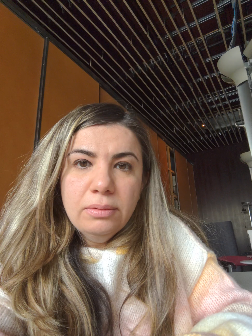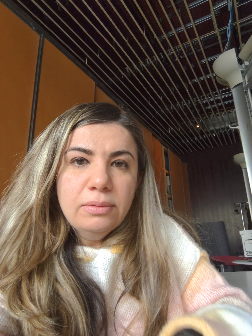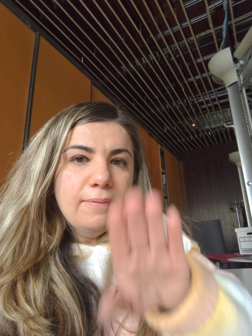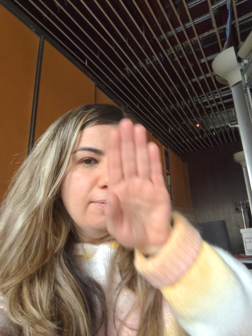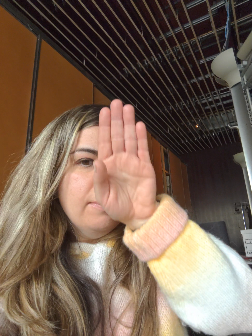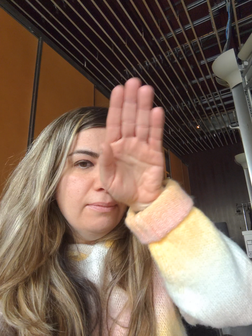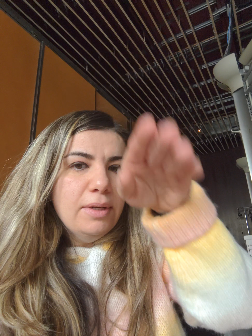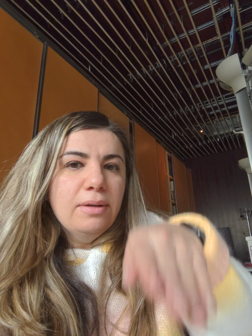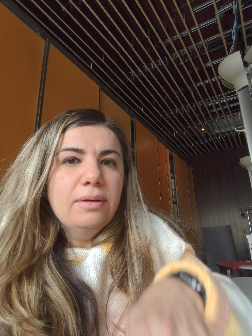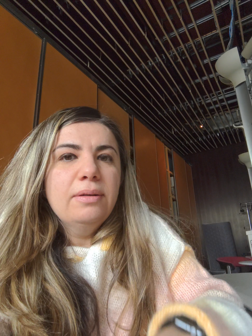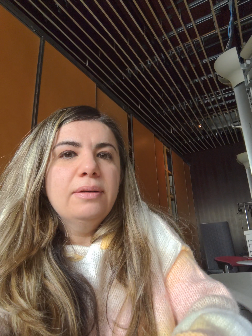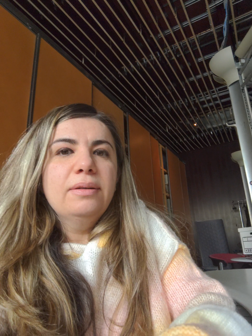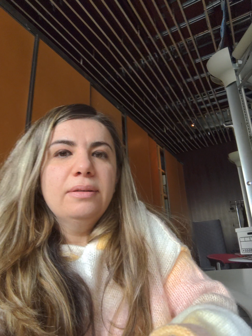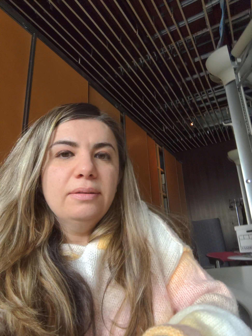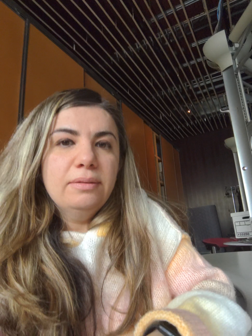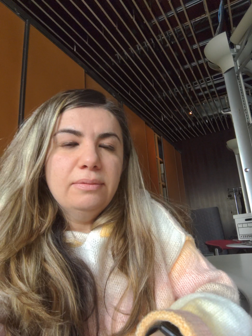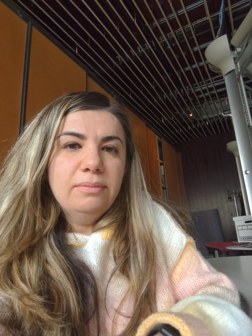elephant